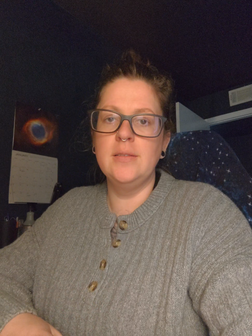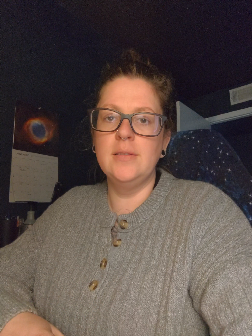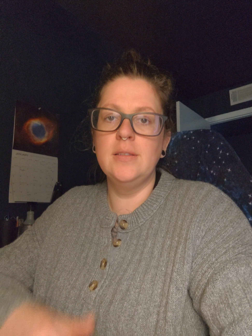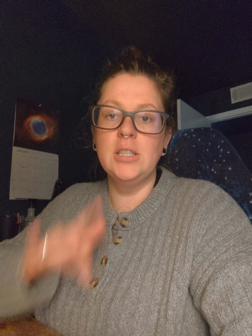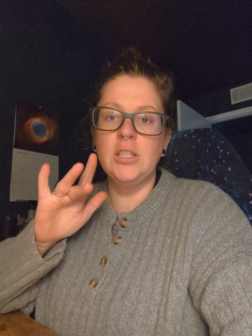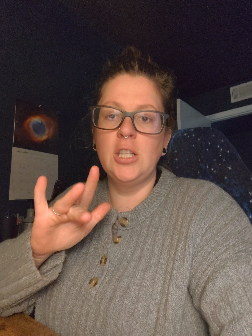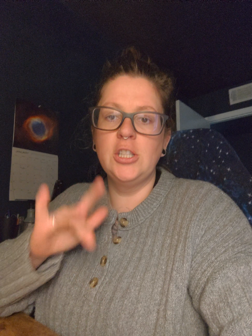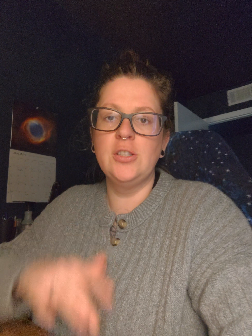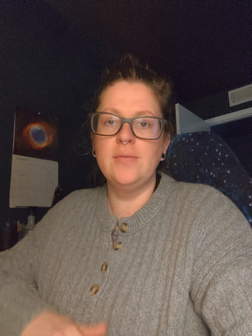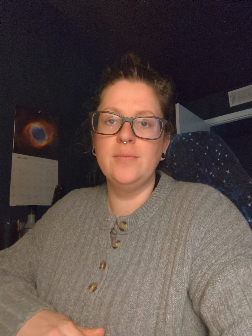touch